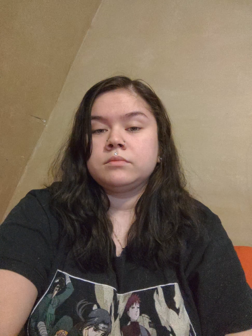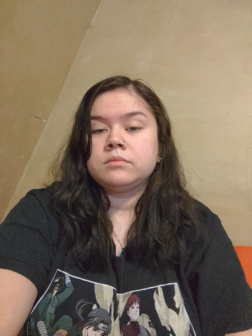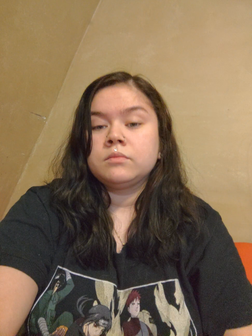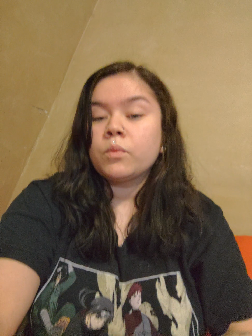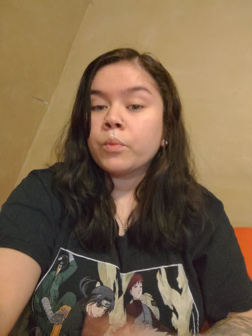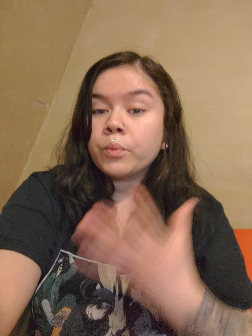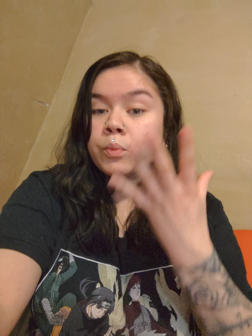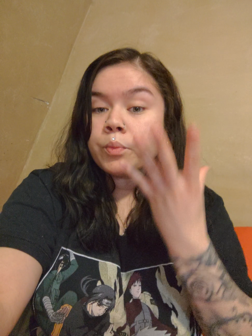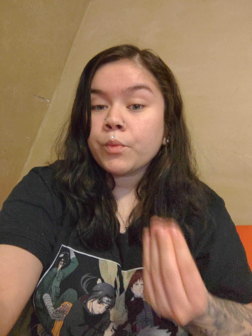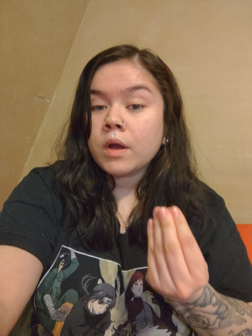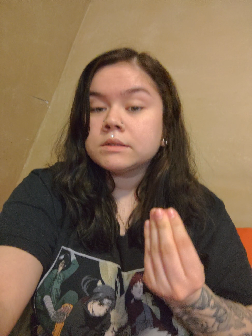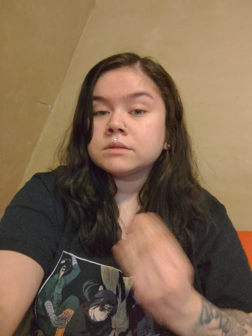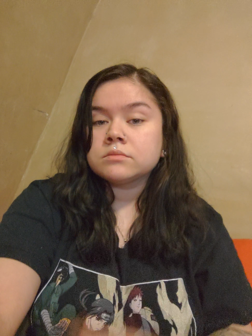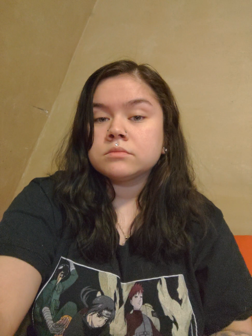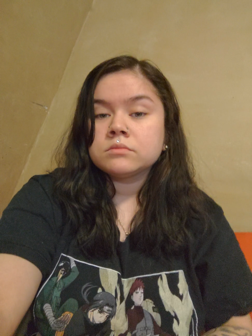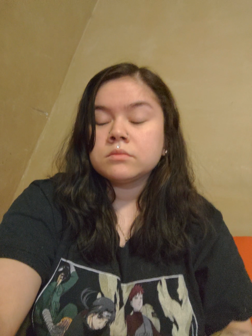wet